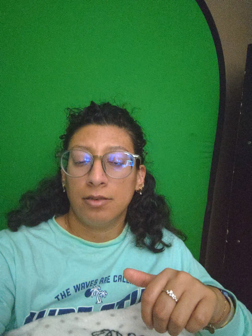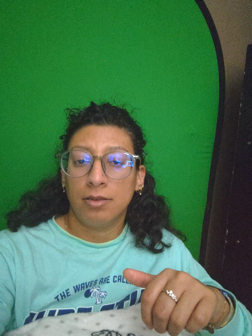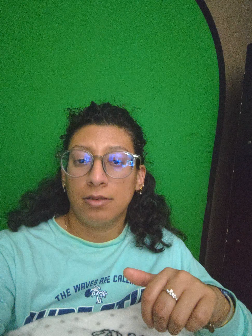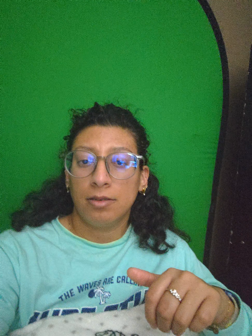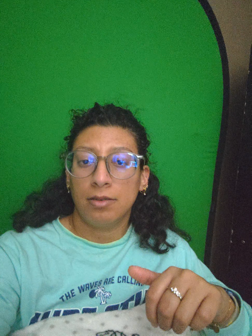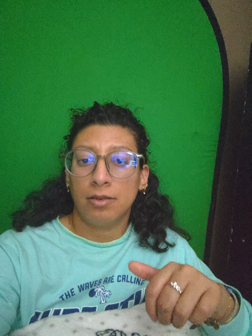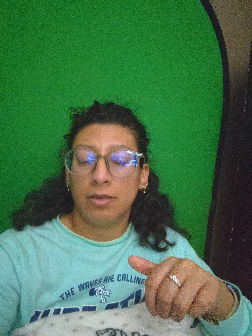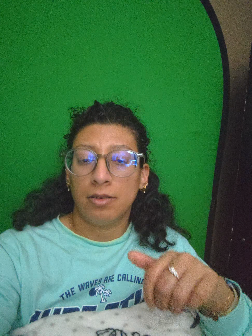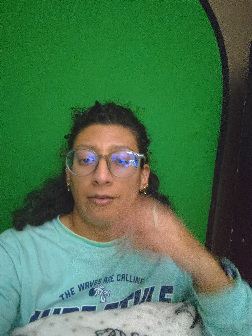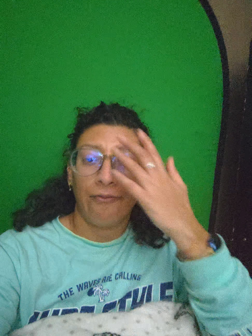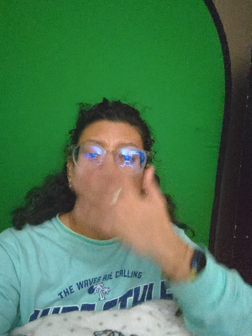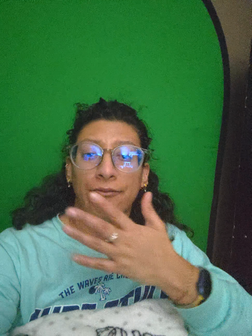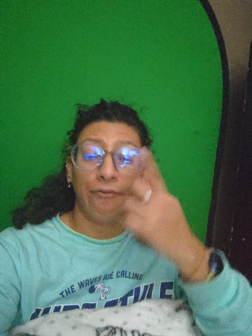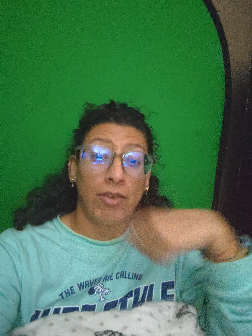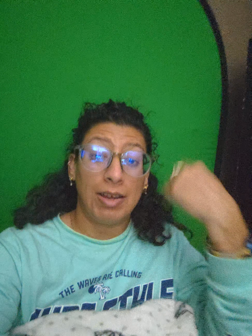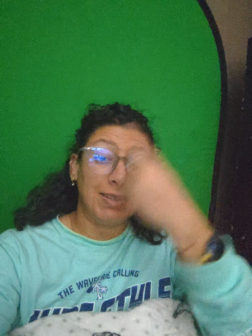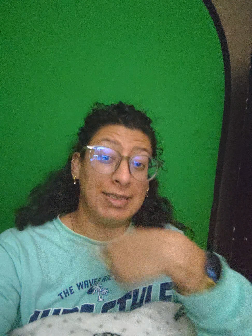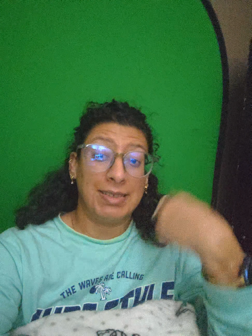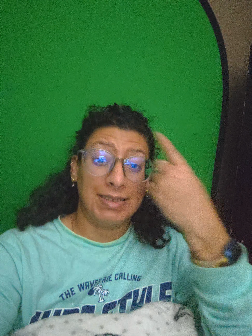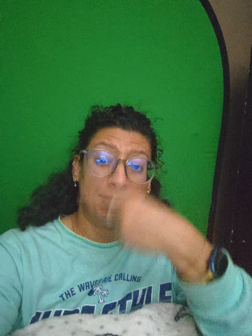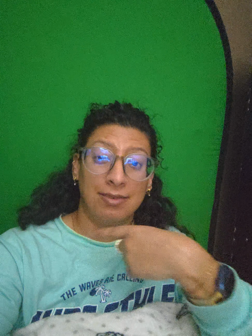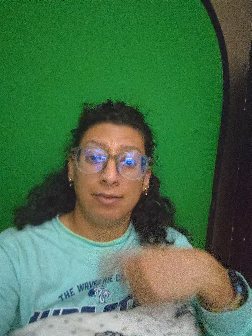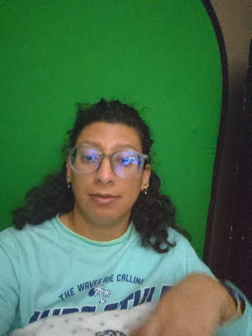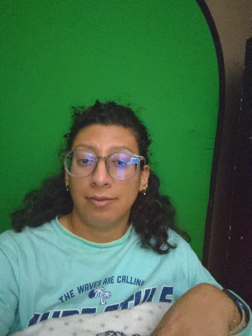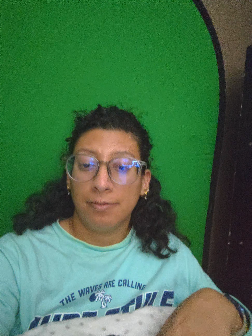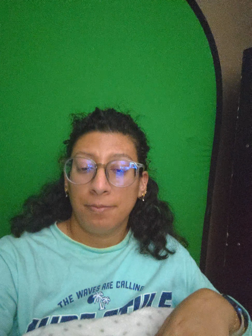face